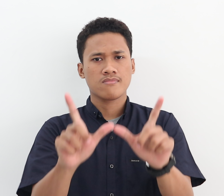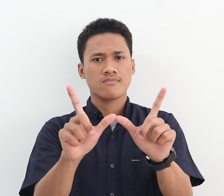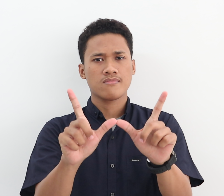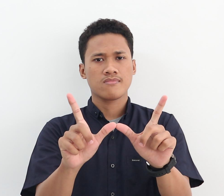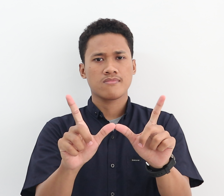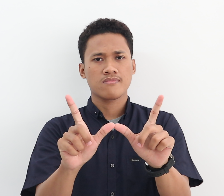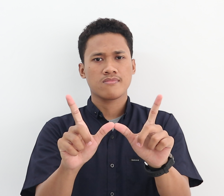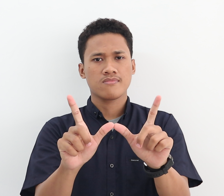W